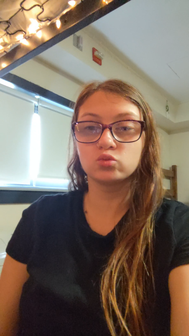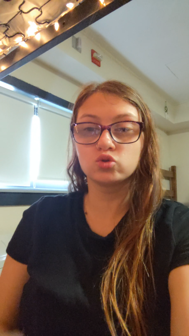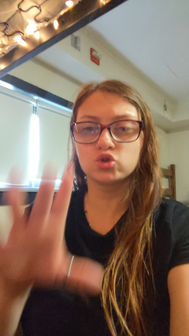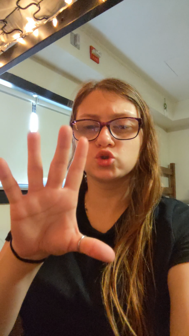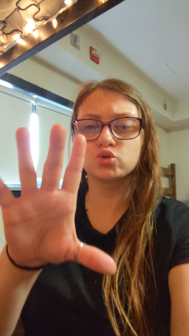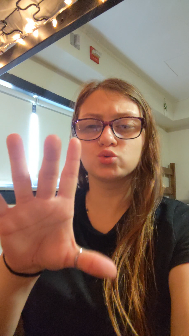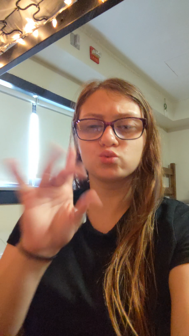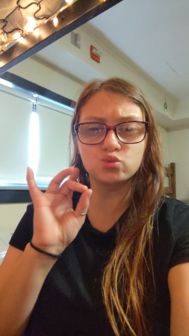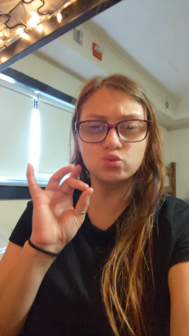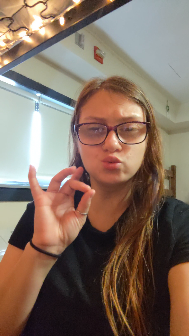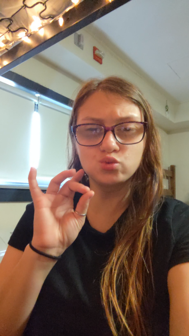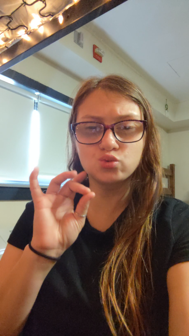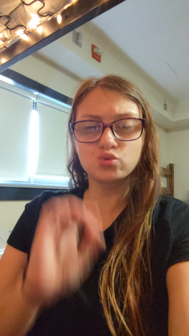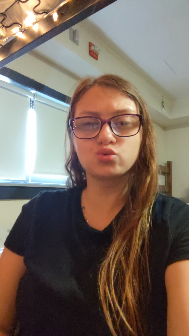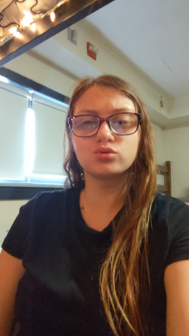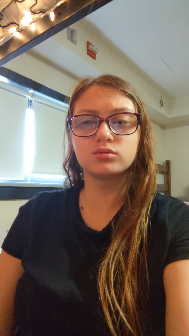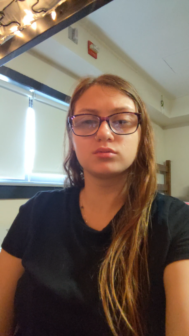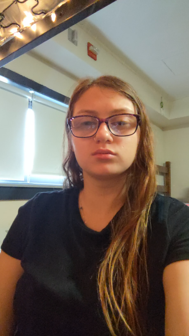choose